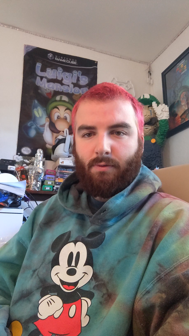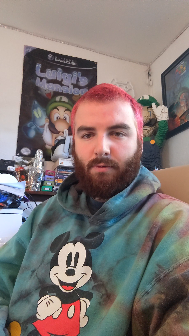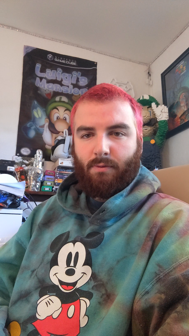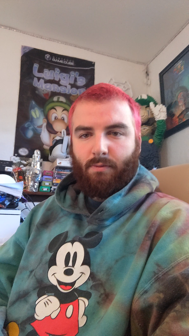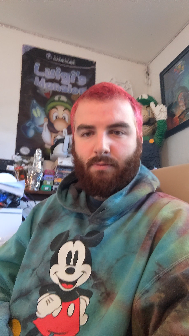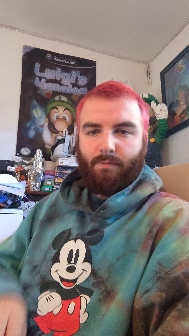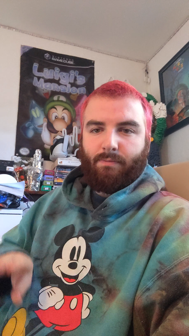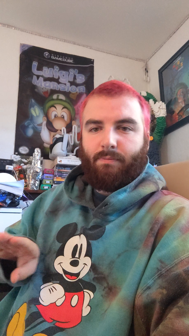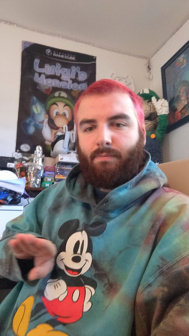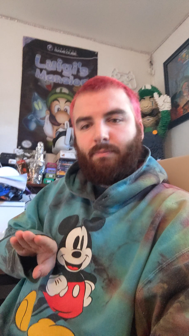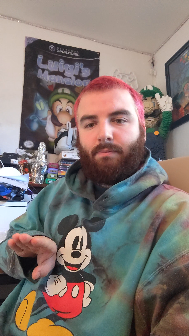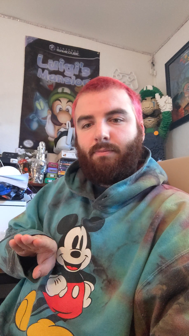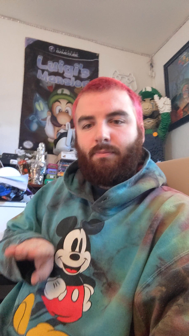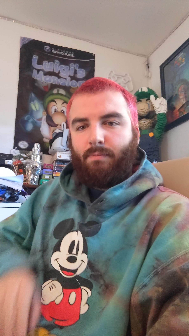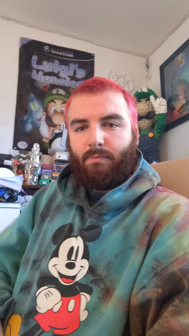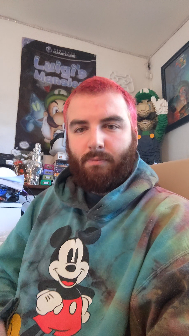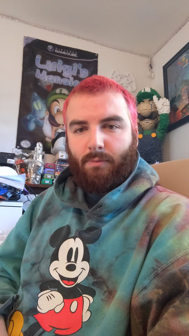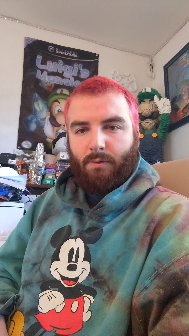penguin